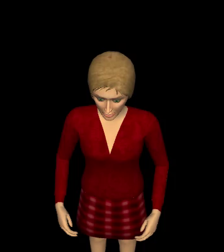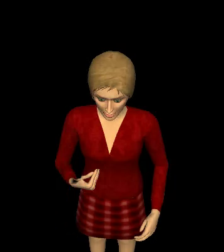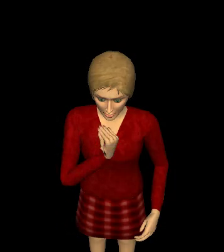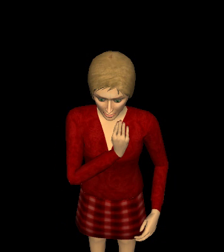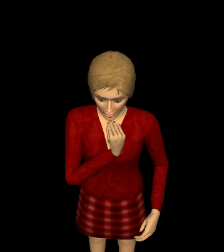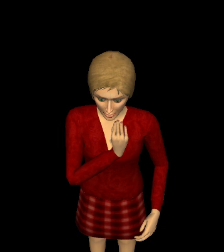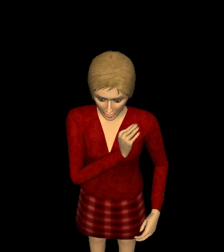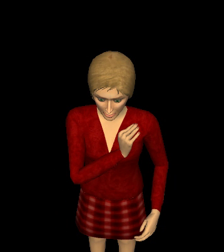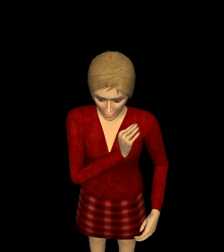شتاء